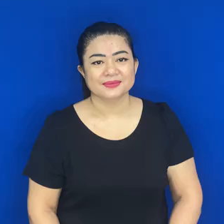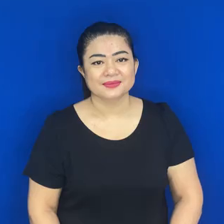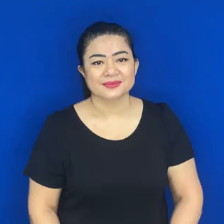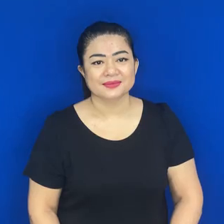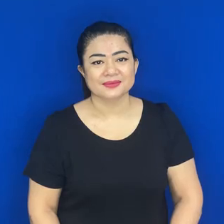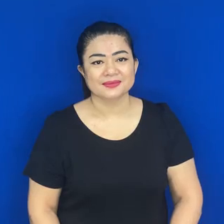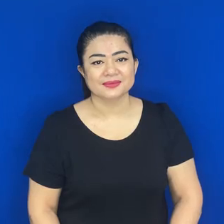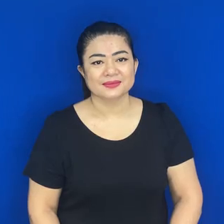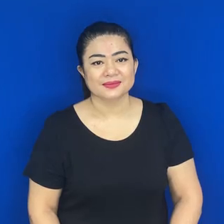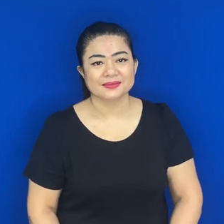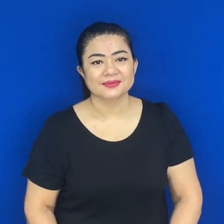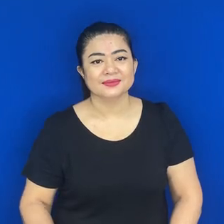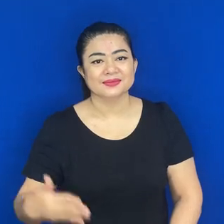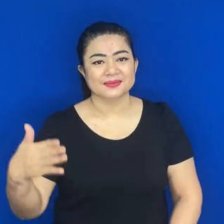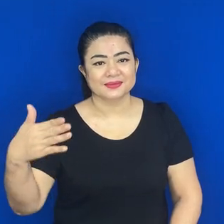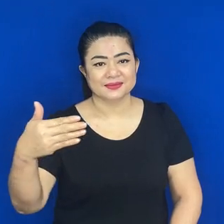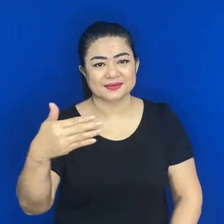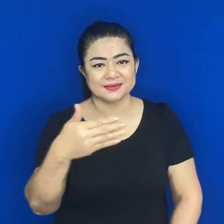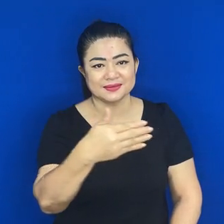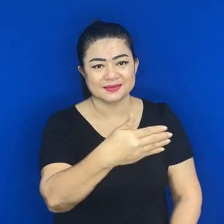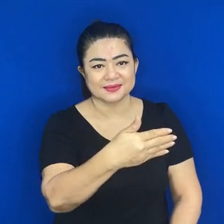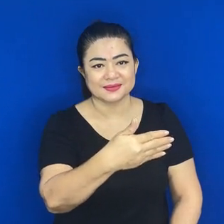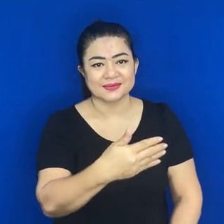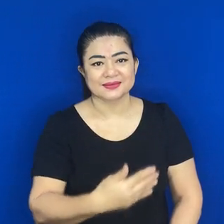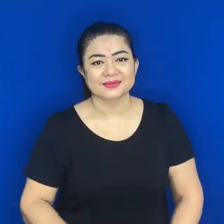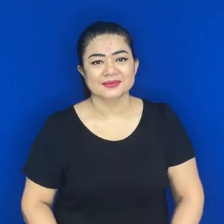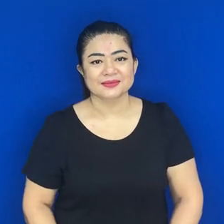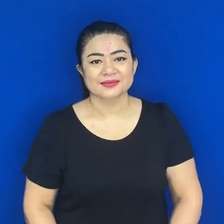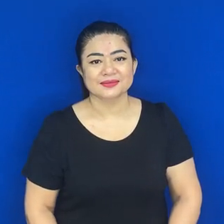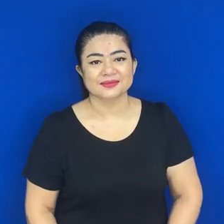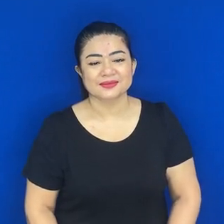fish